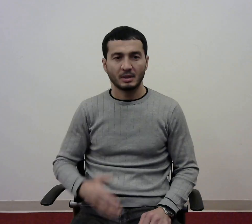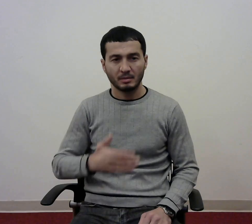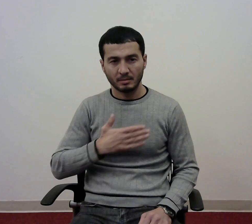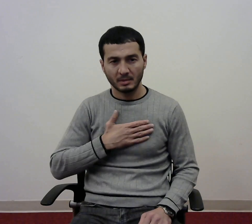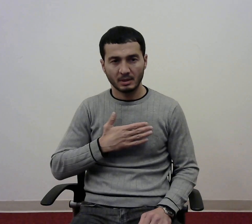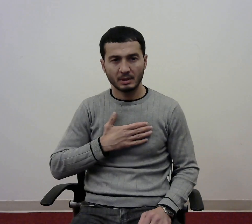mən